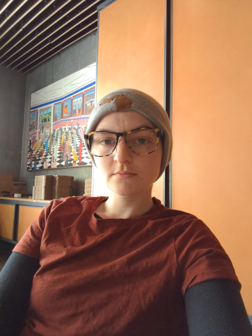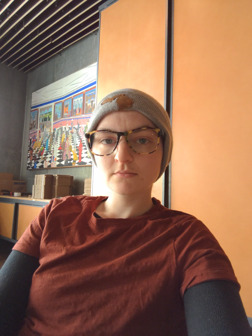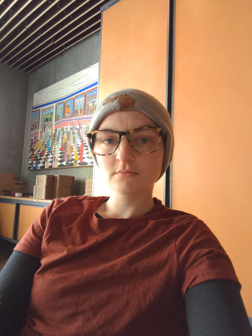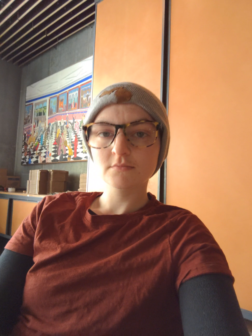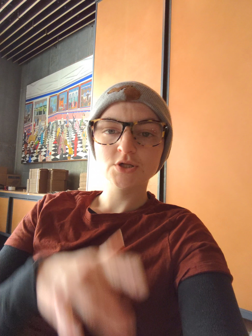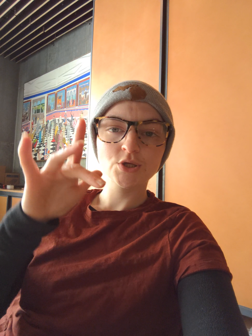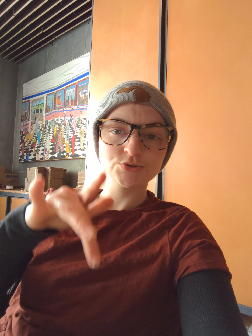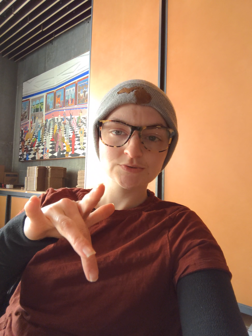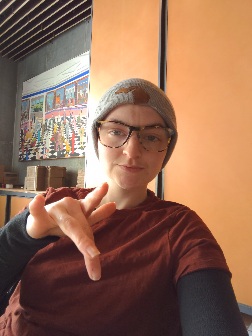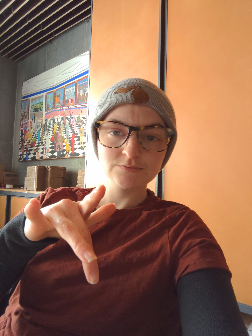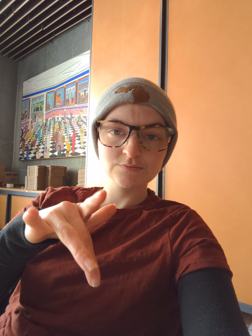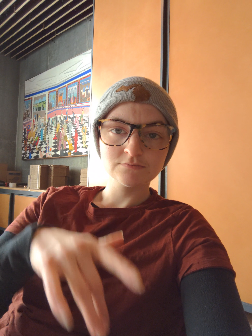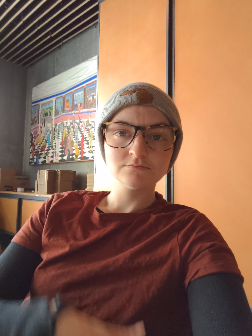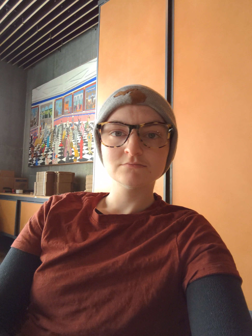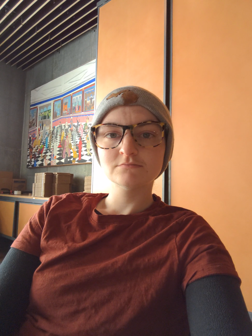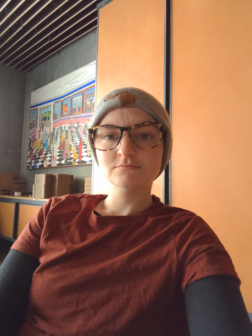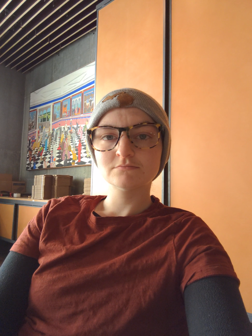touch